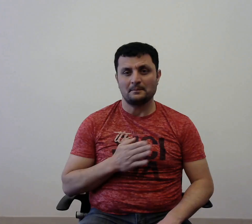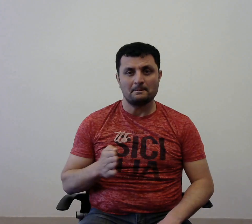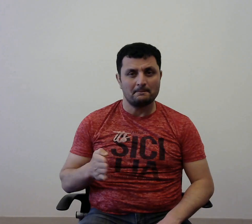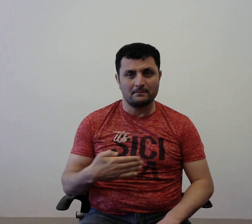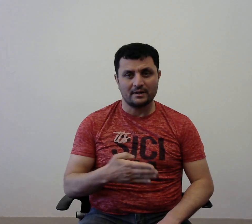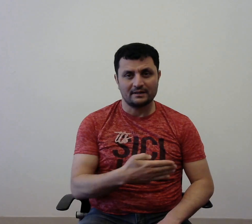baxmaq